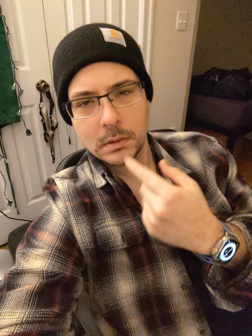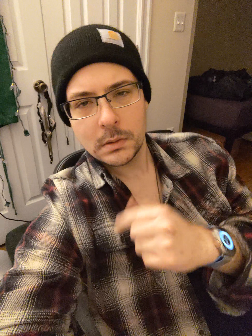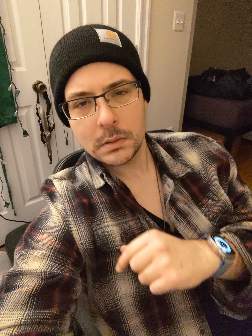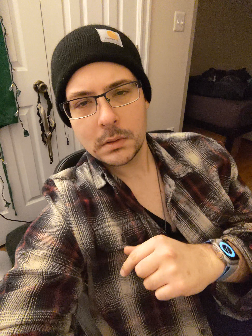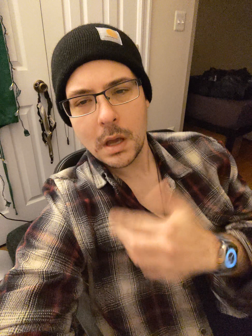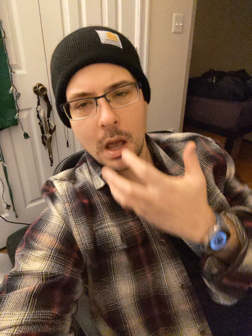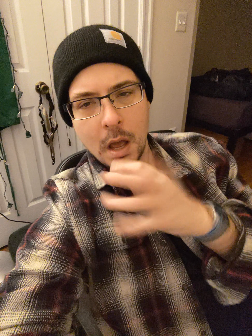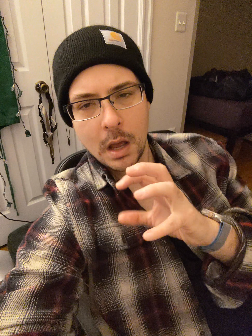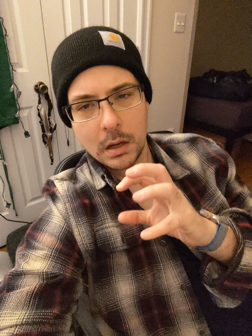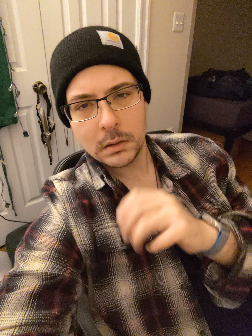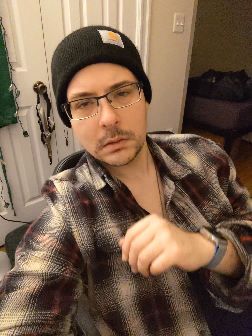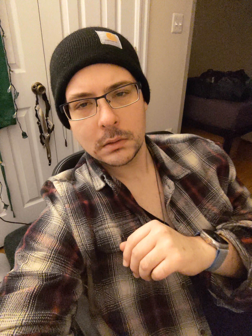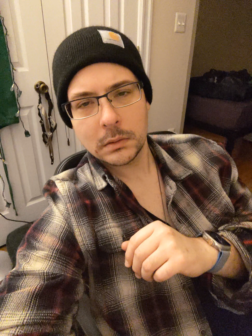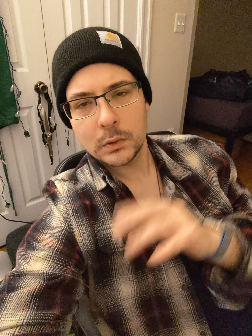hot